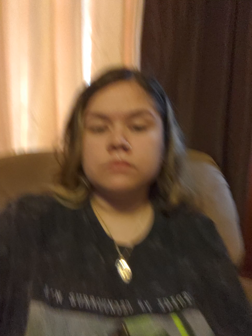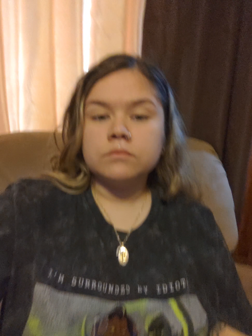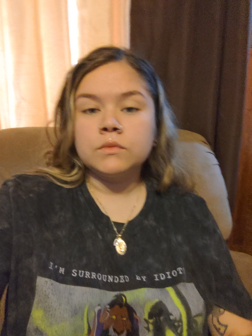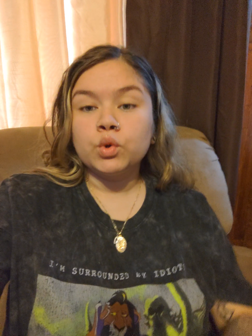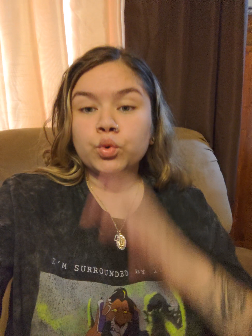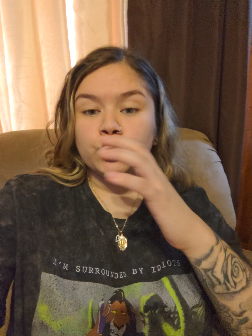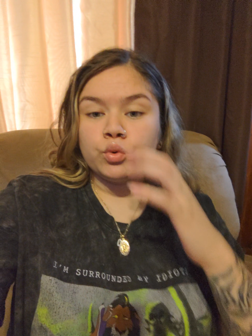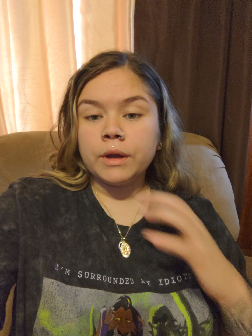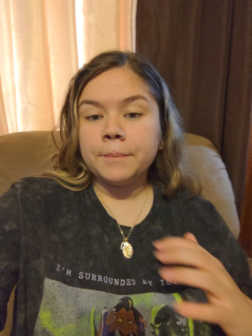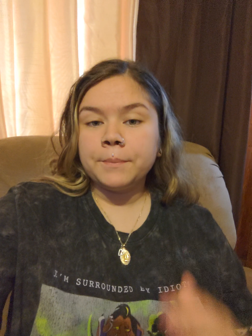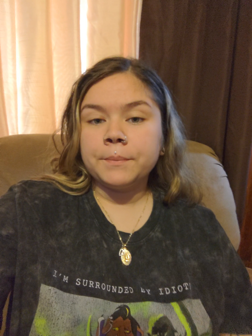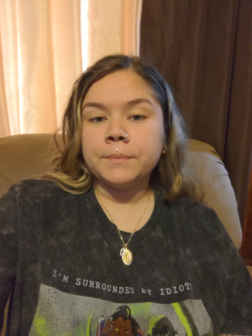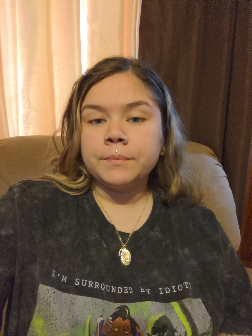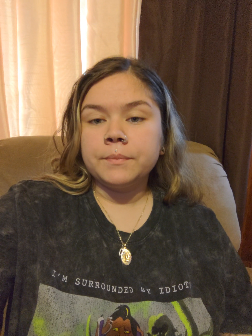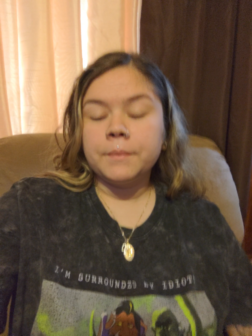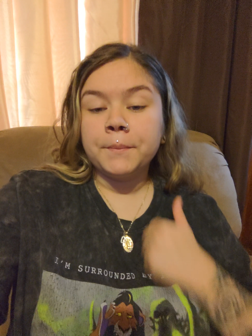grapes